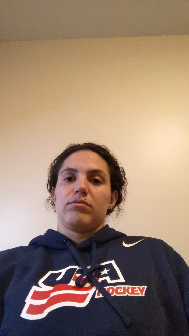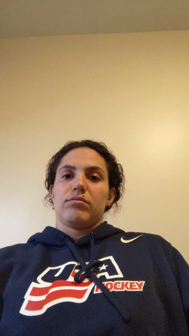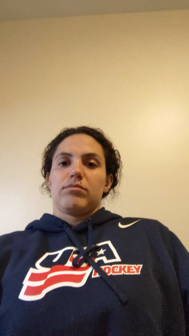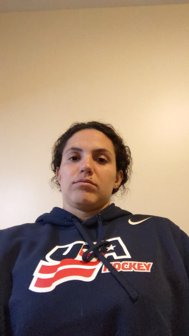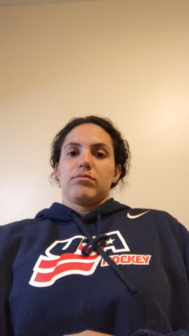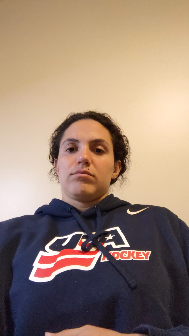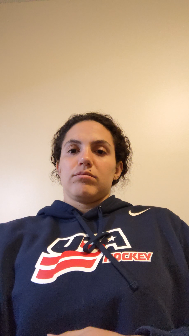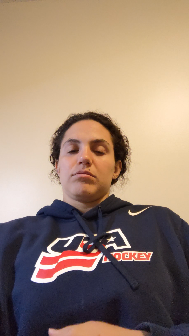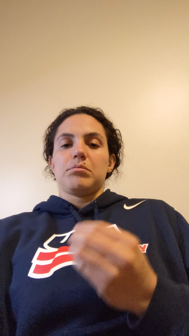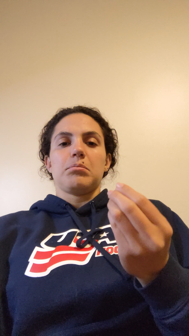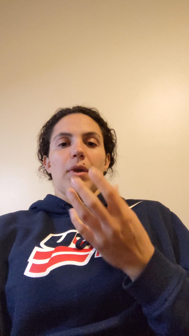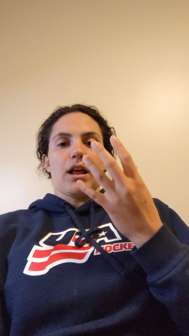plants